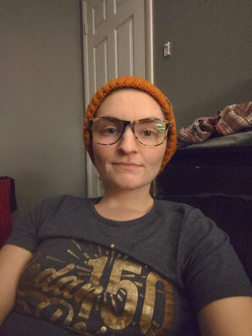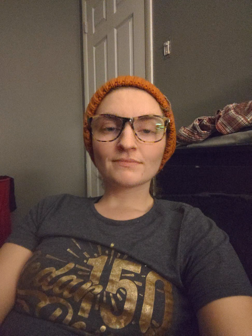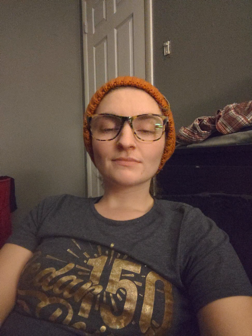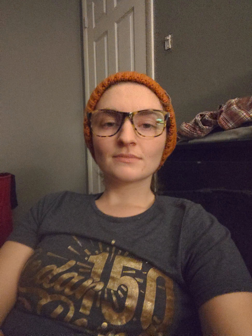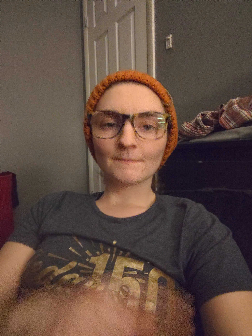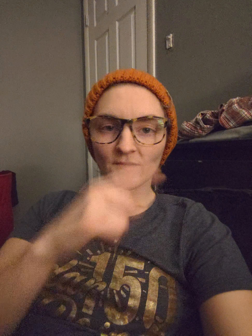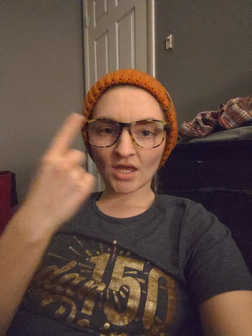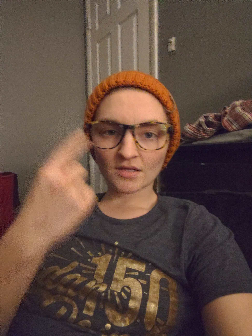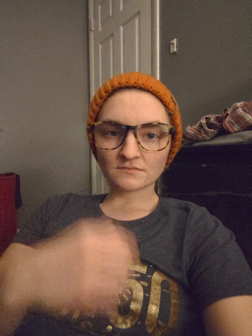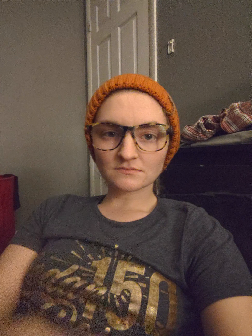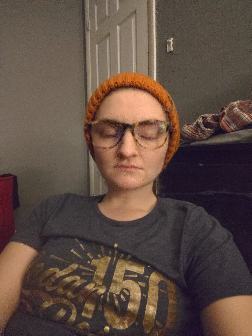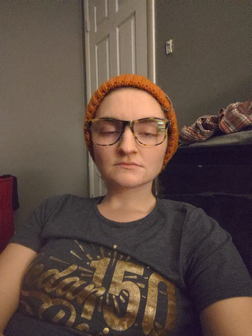black